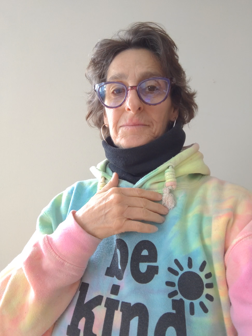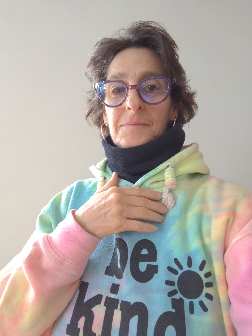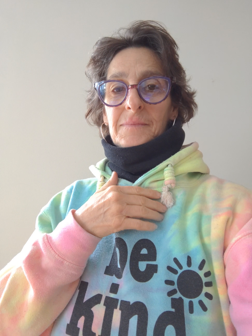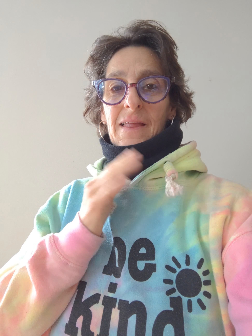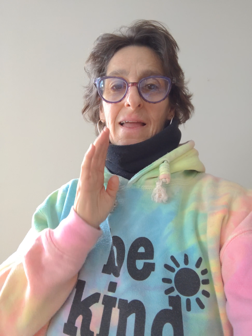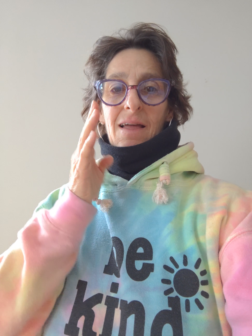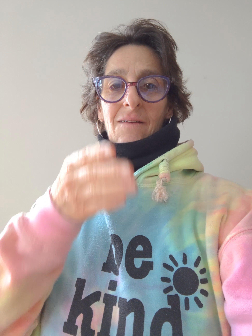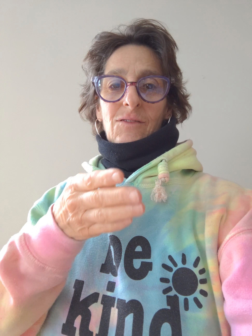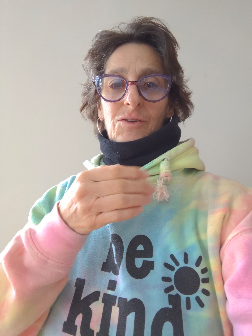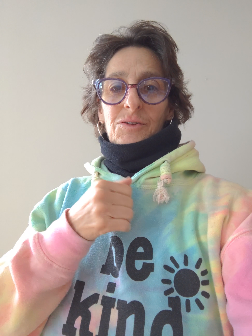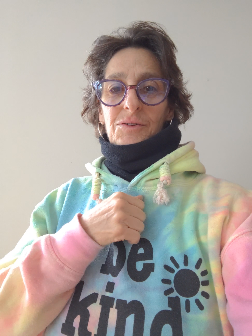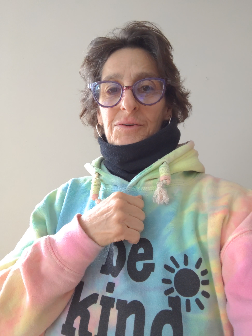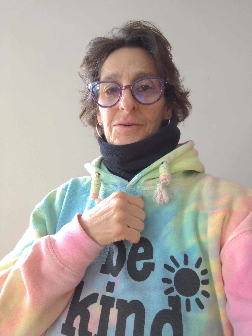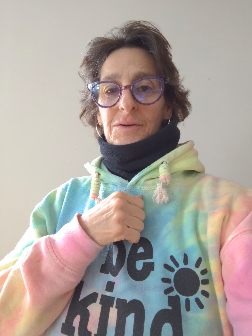after